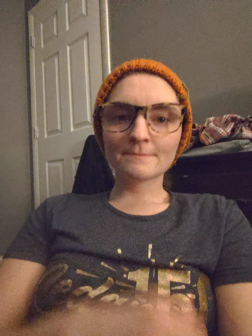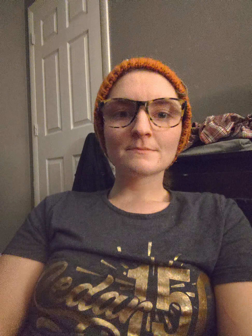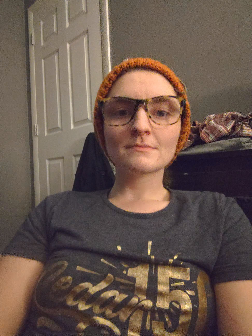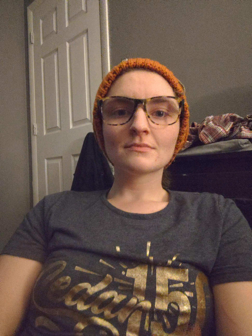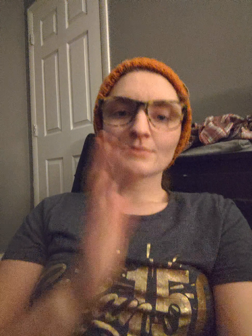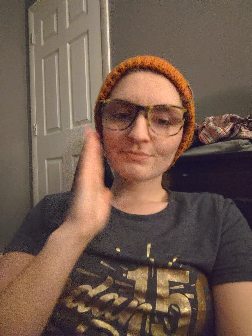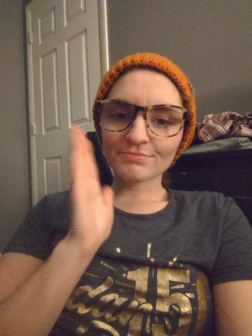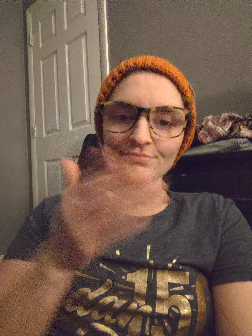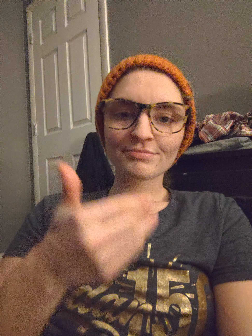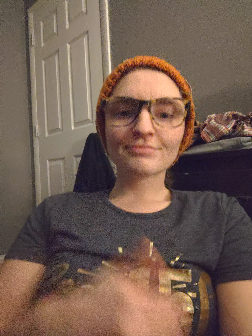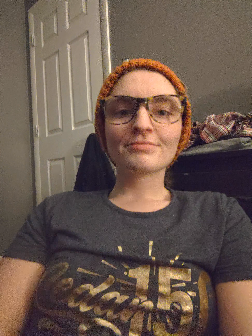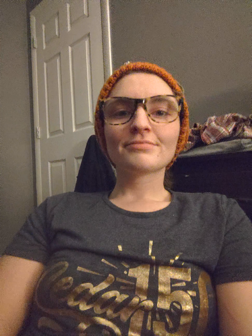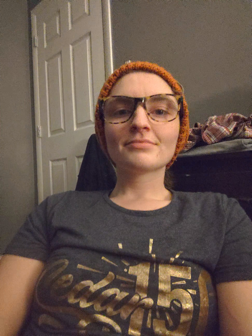bedroom